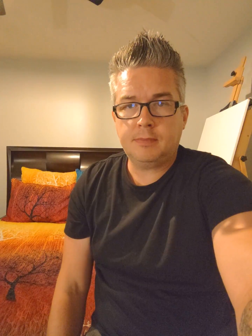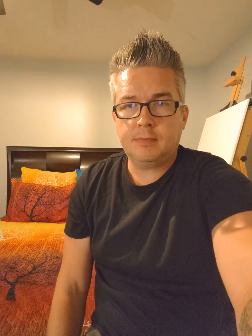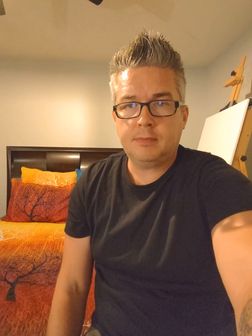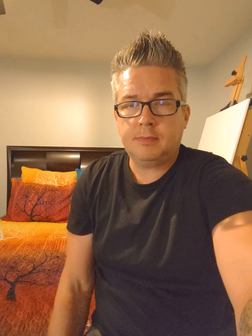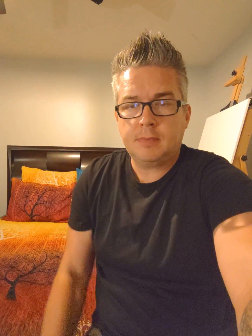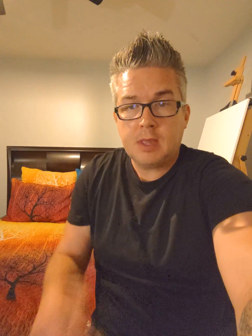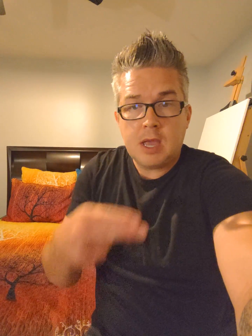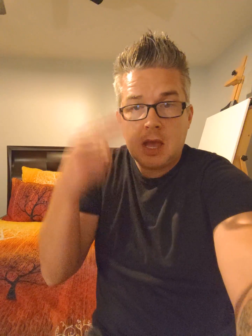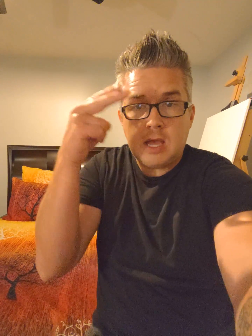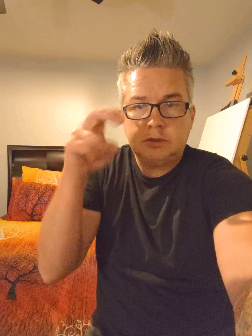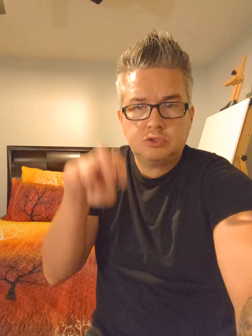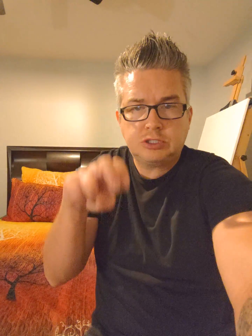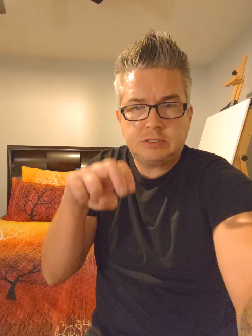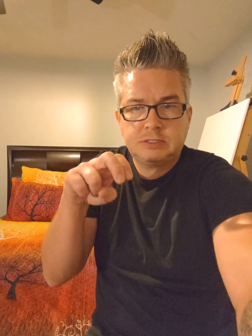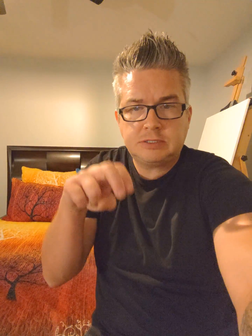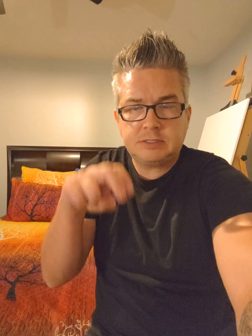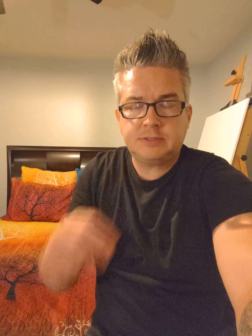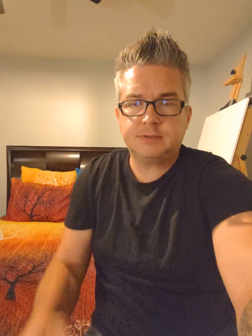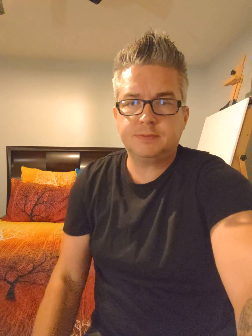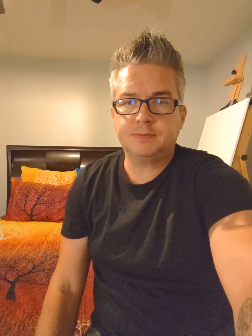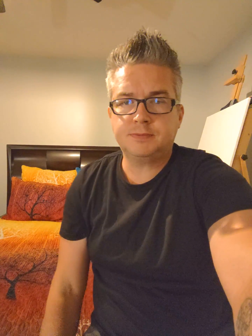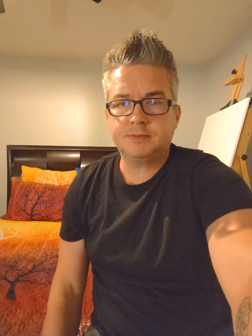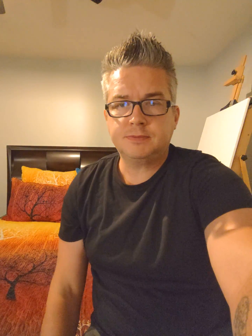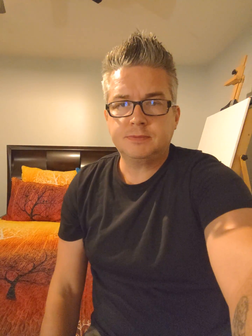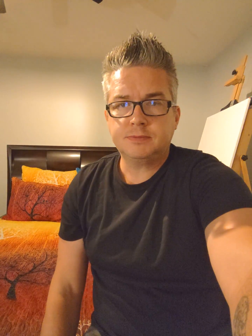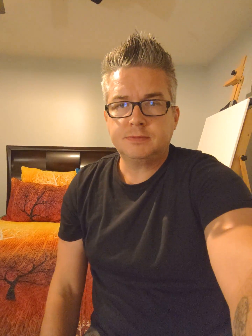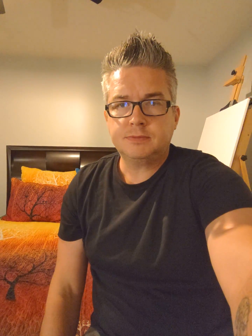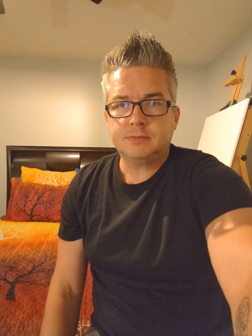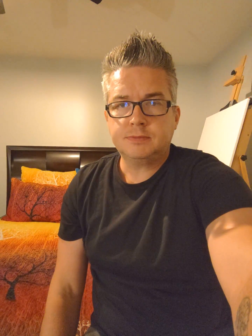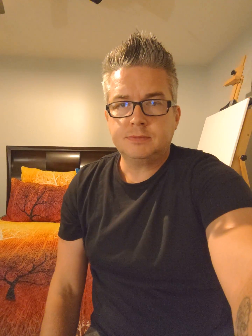high chair